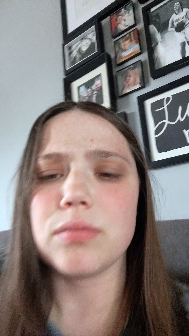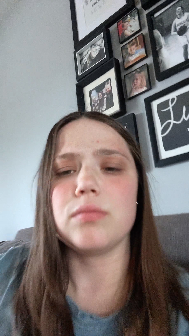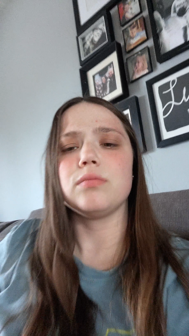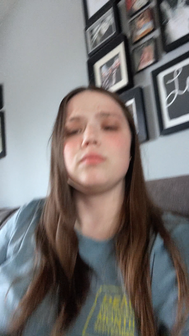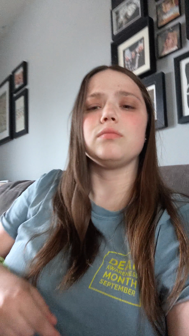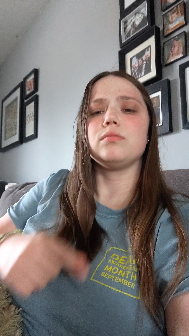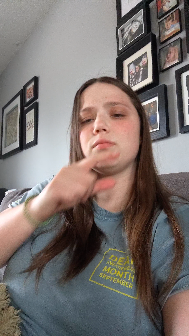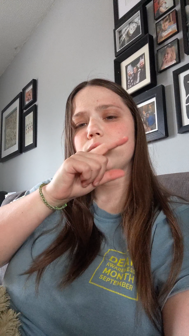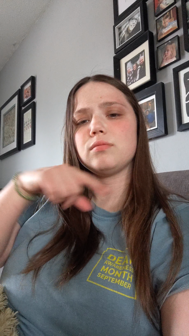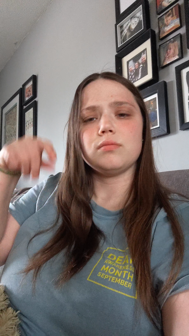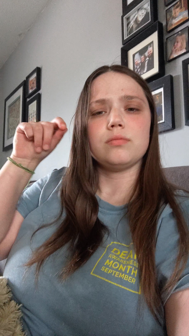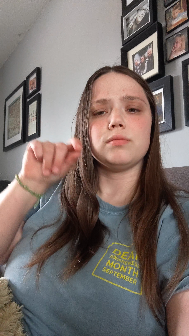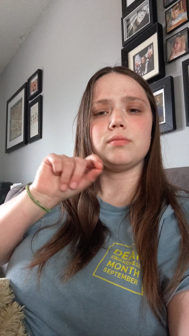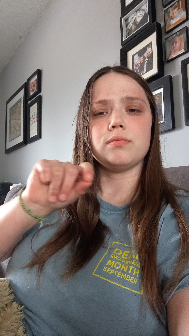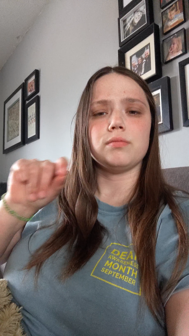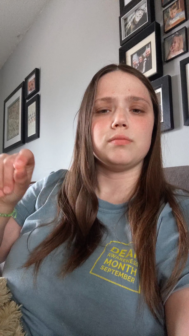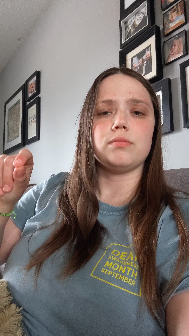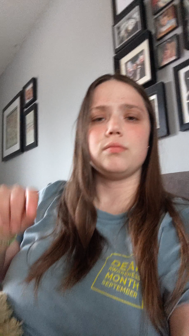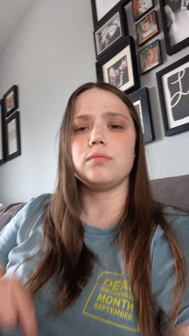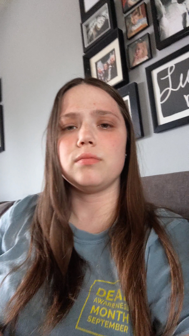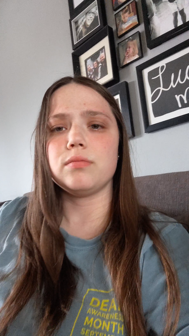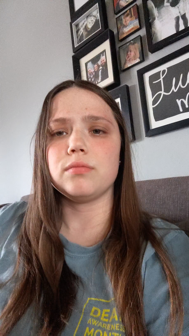peas